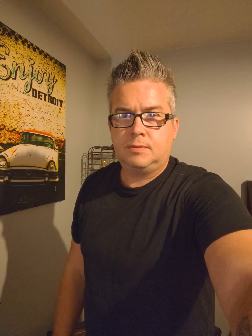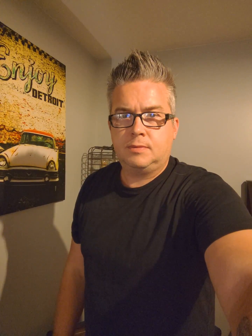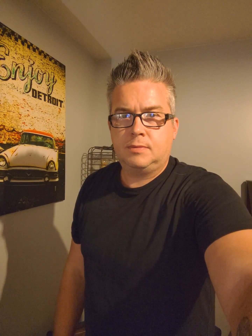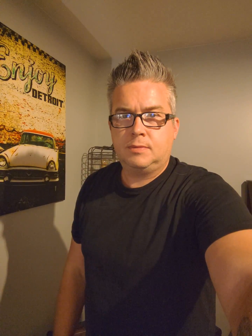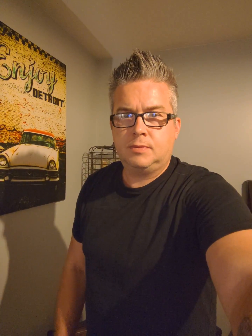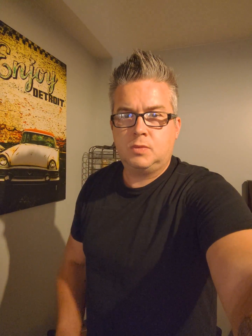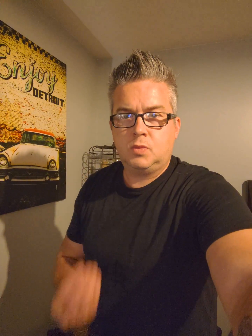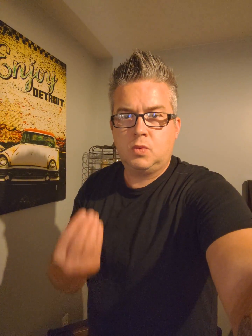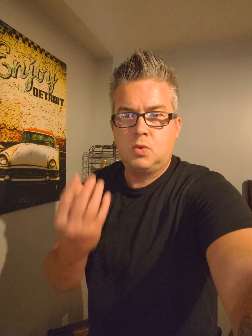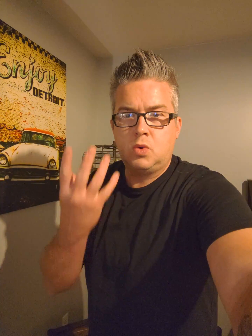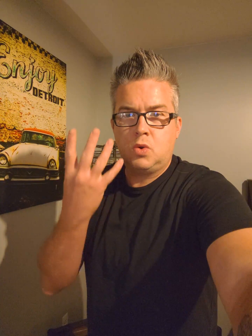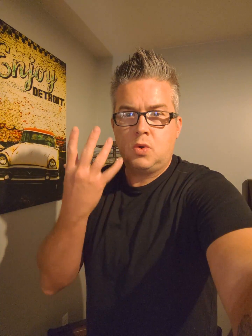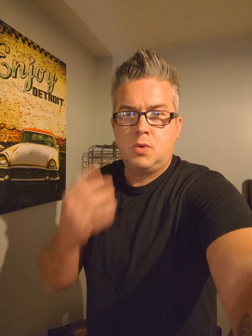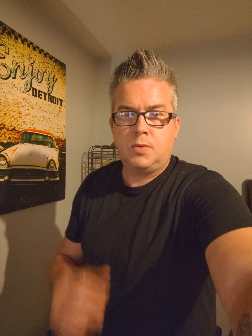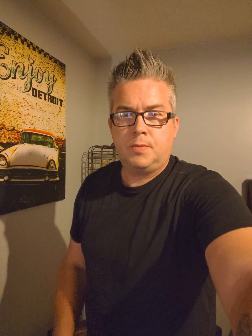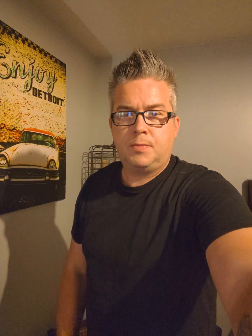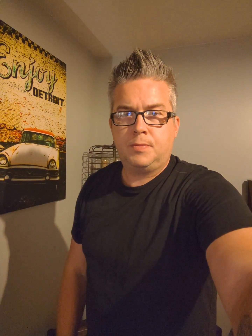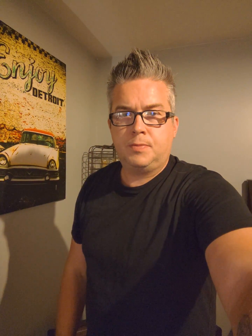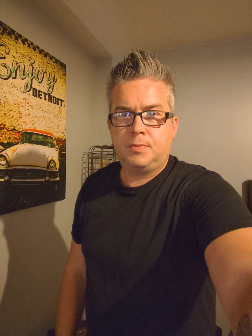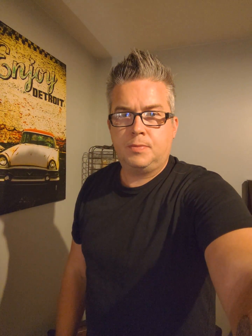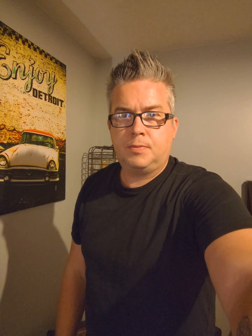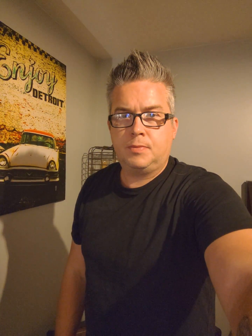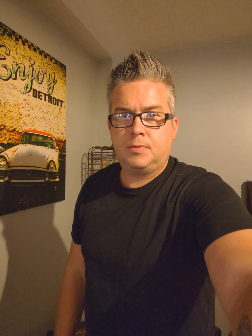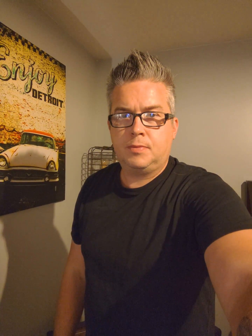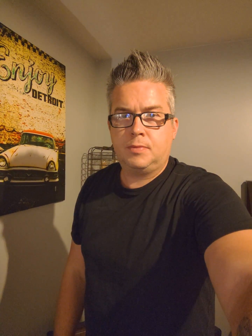plants